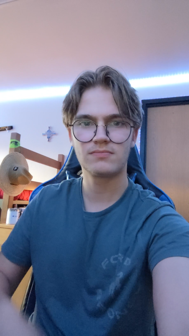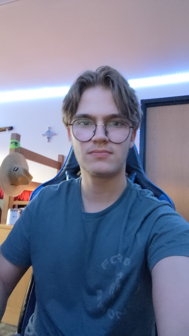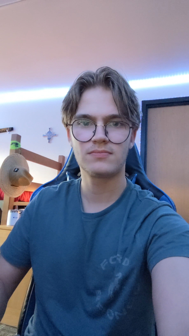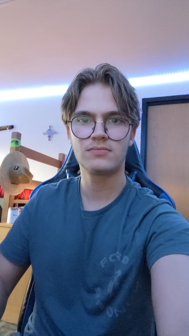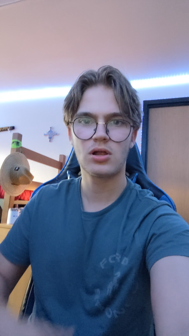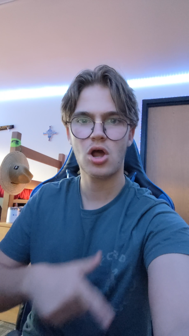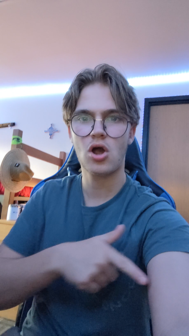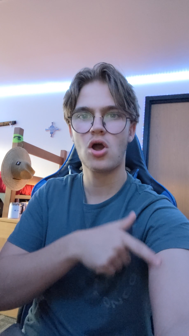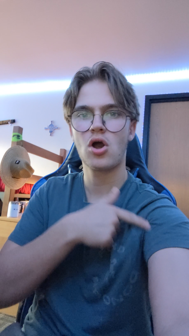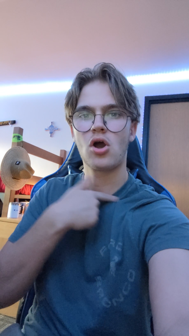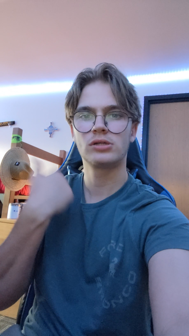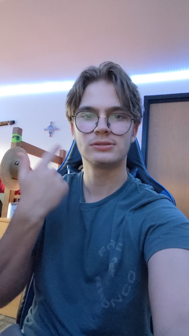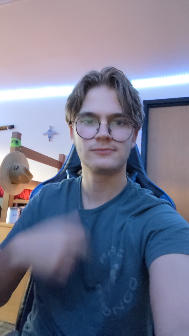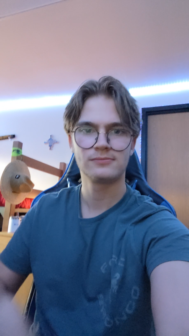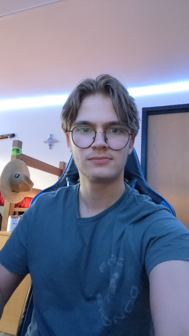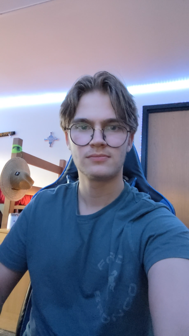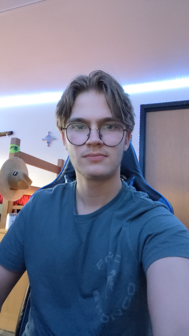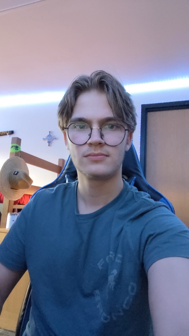long